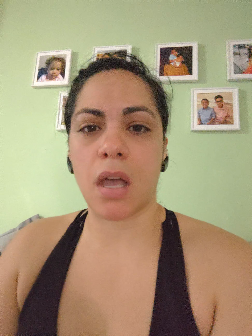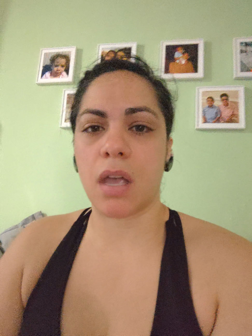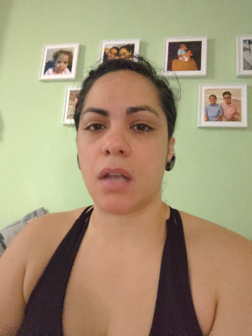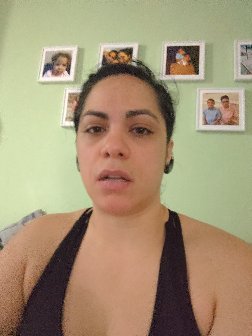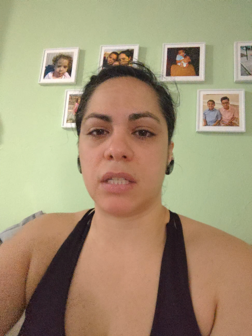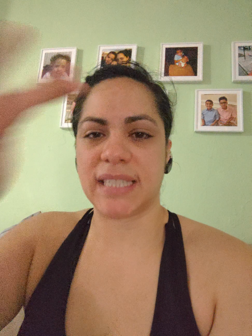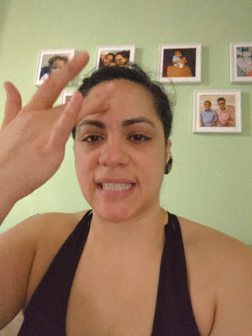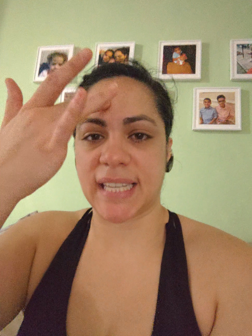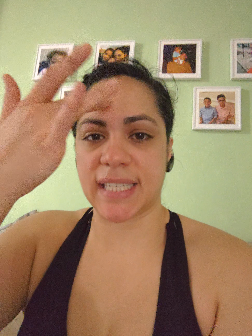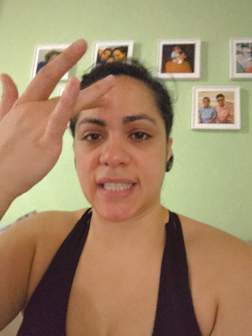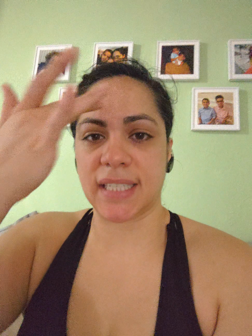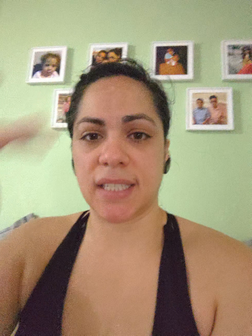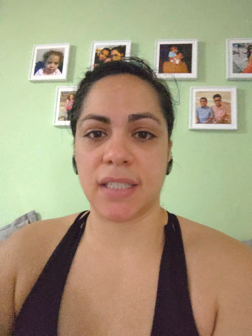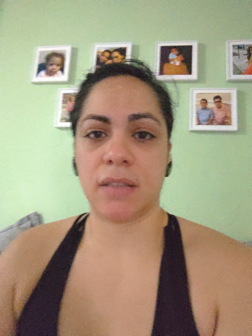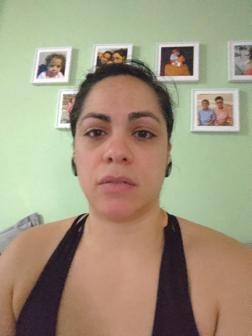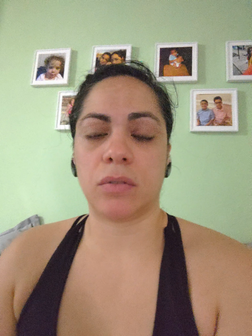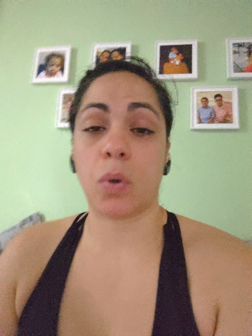sick